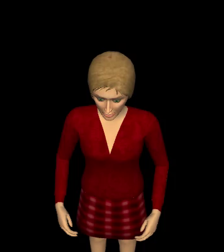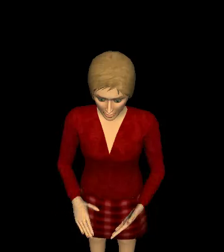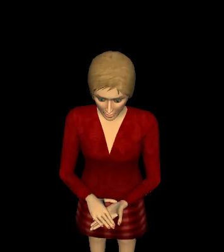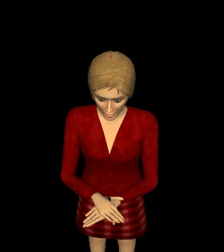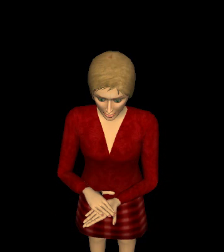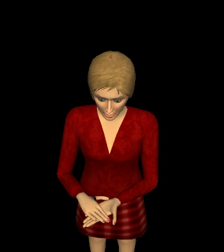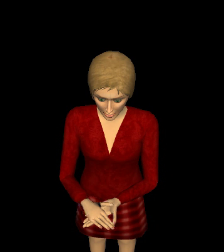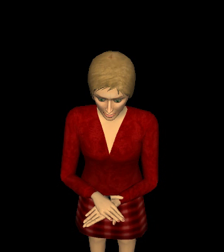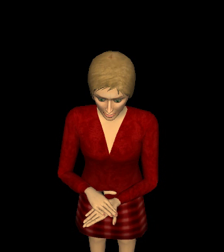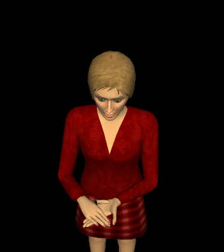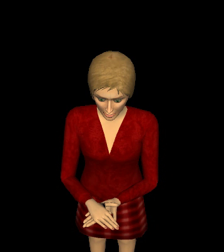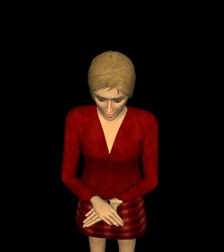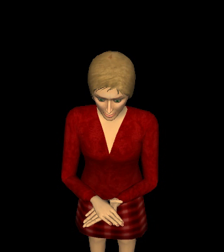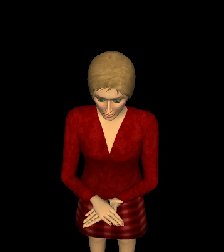يغفر